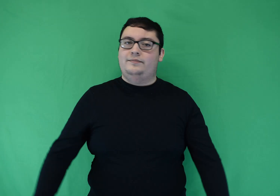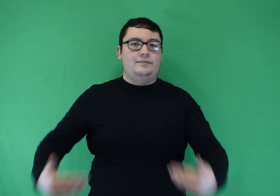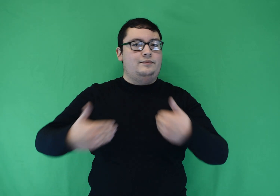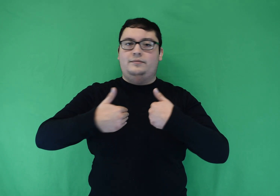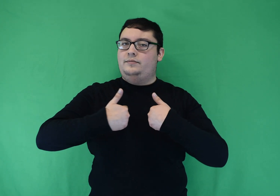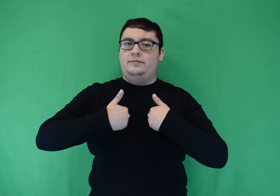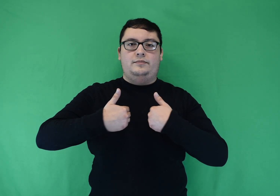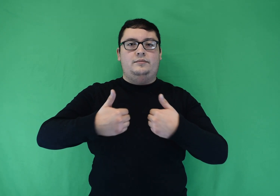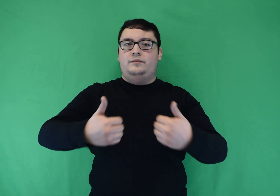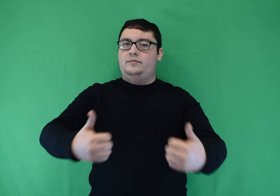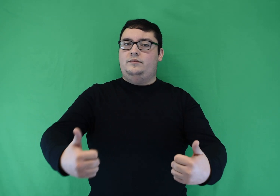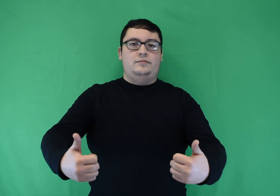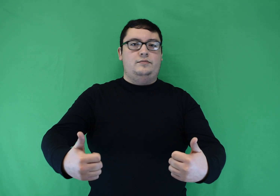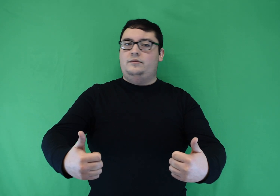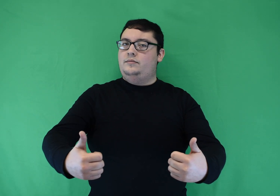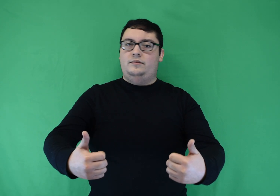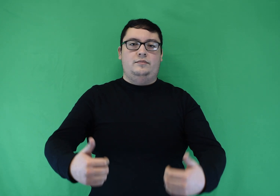no entender